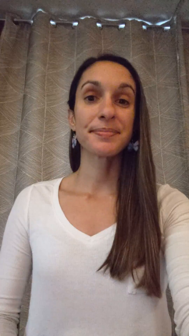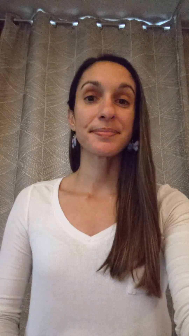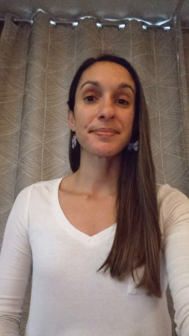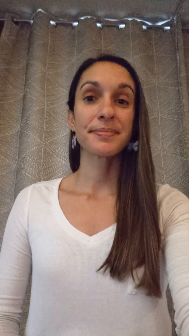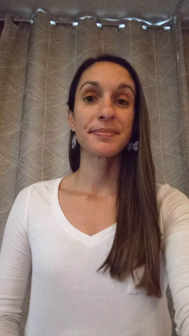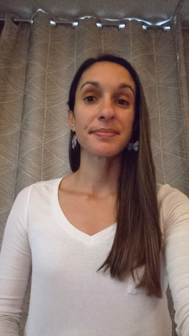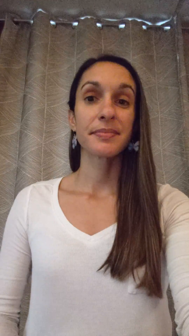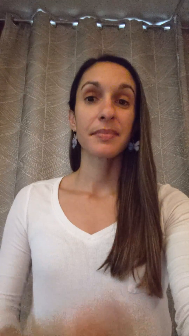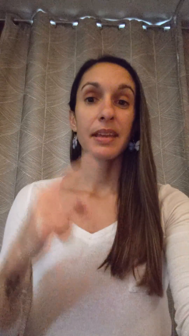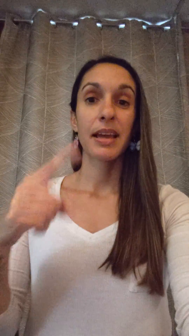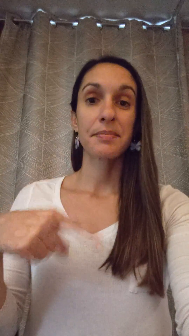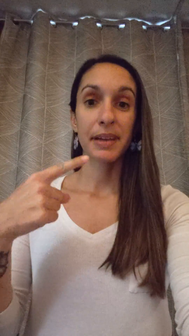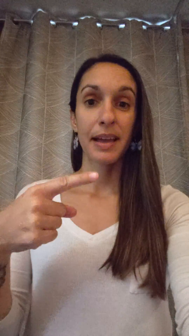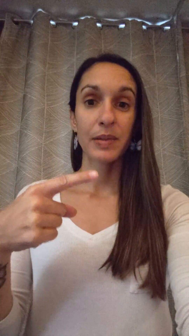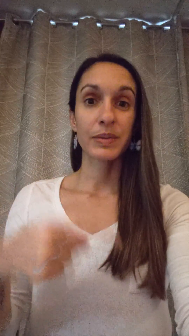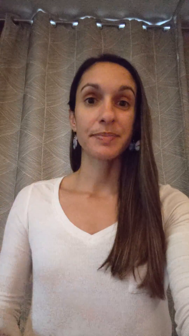about